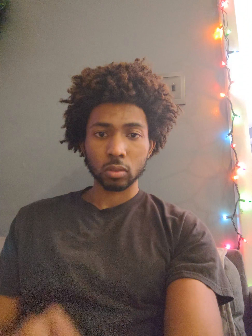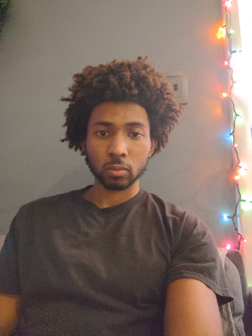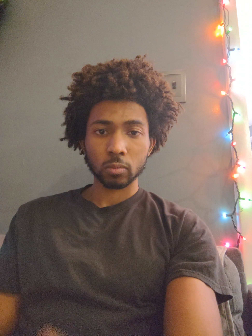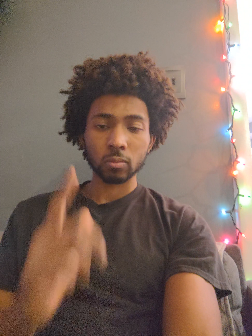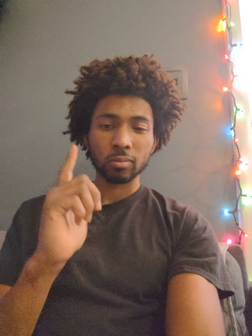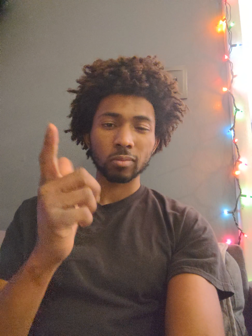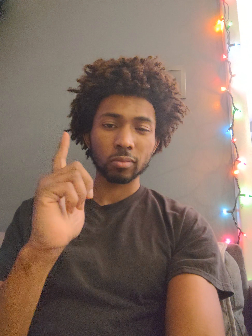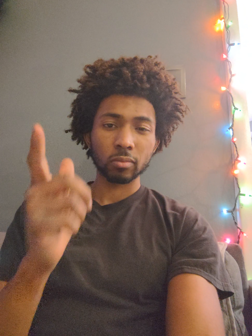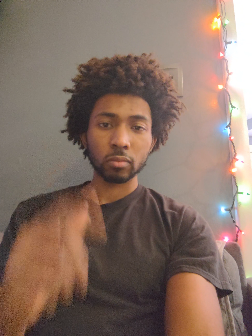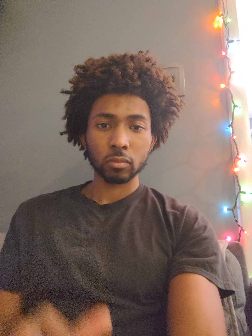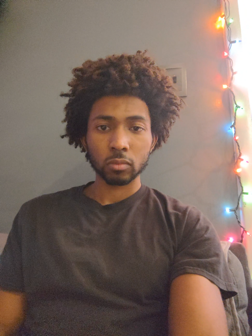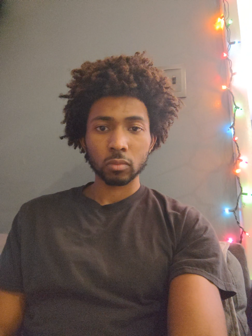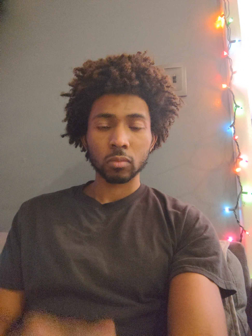later